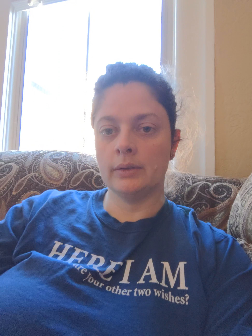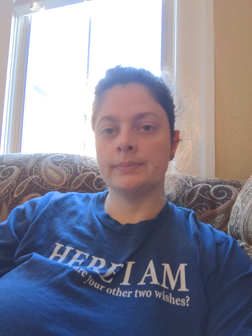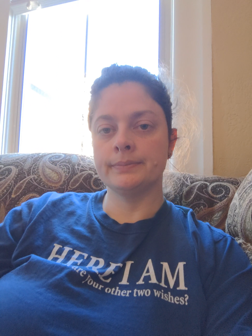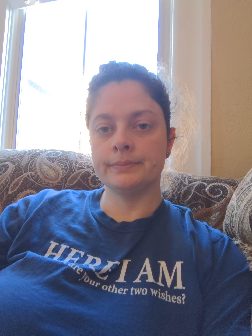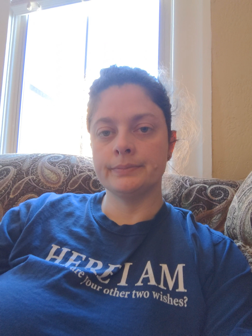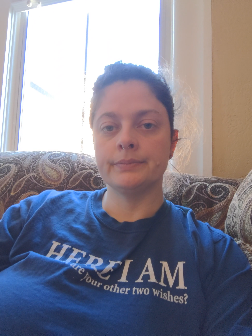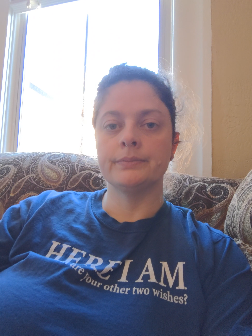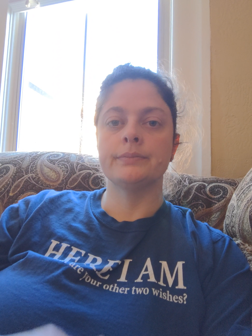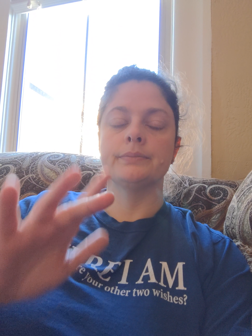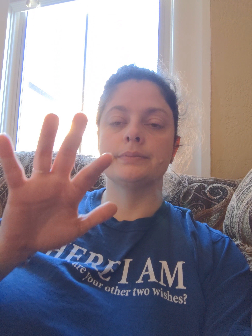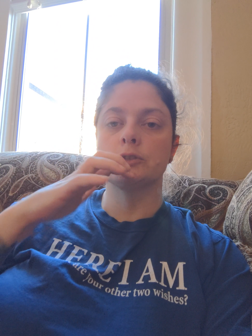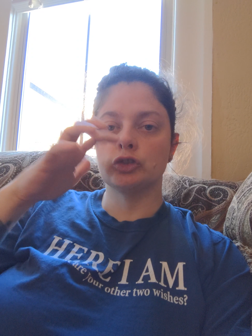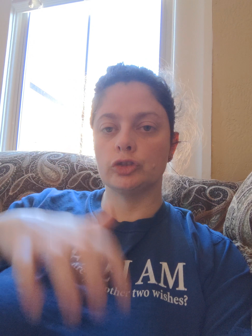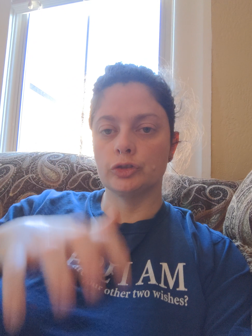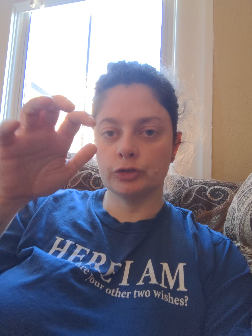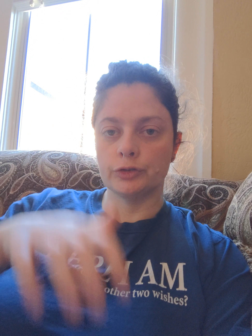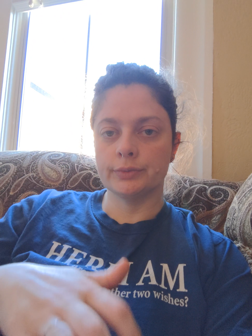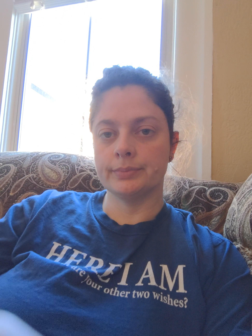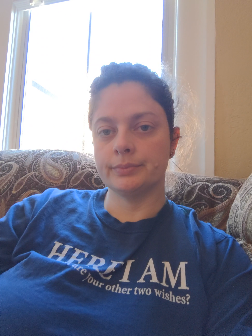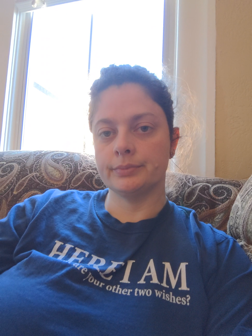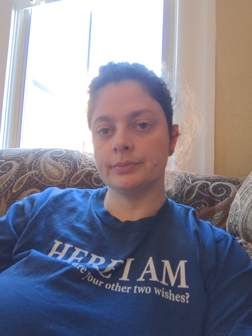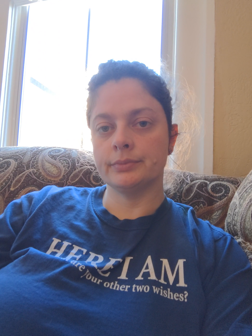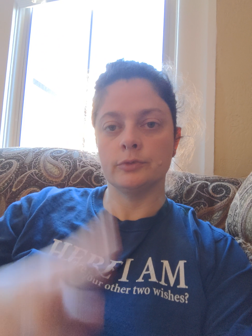alligator